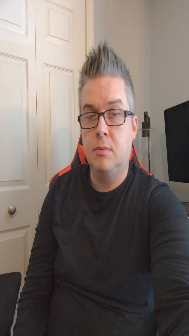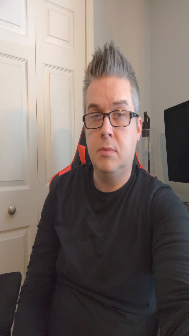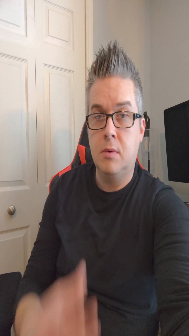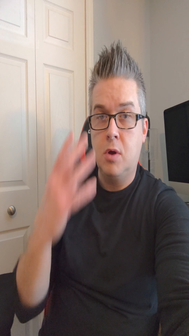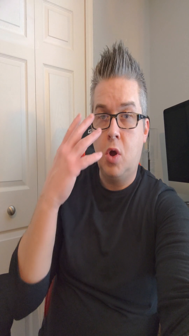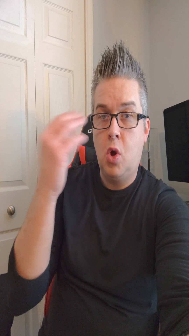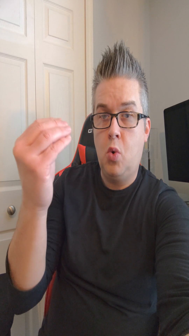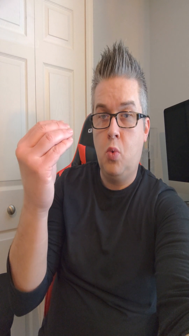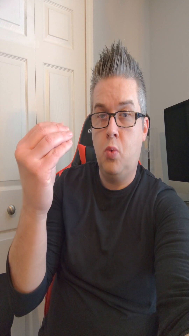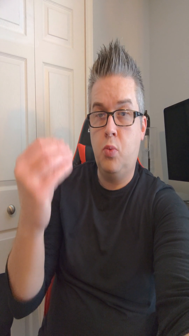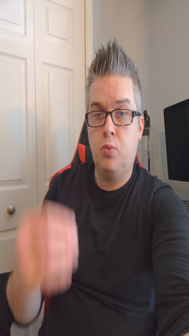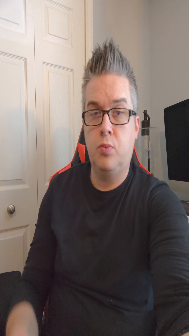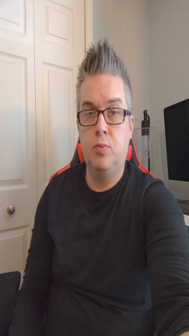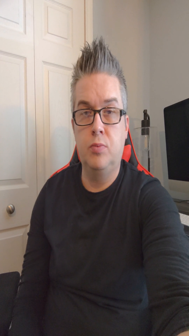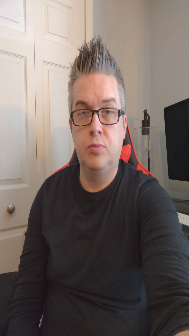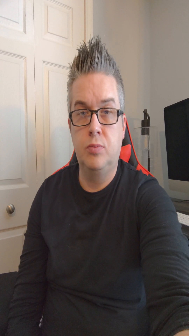go